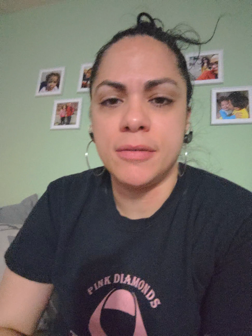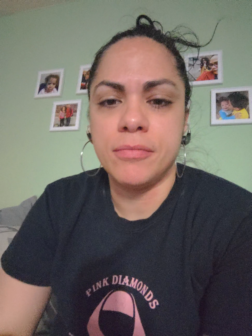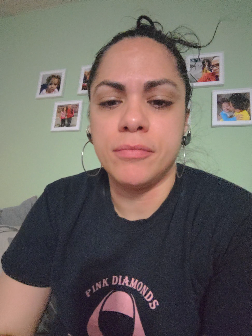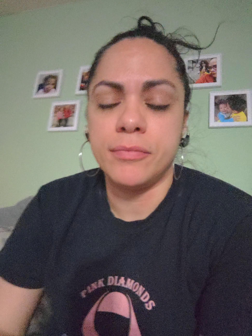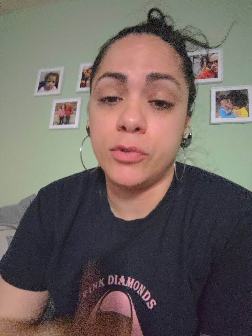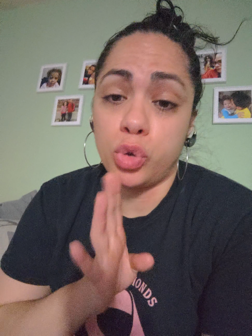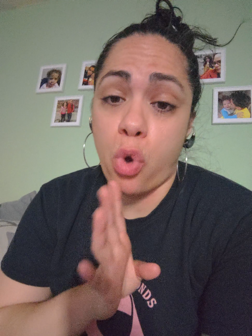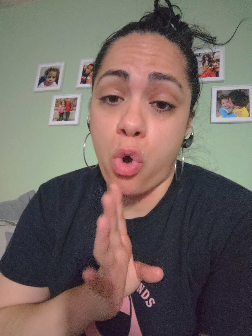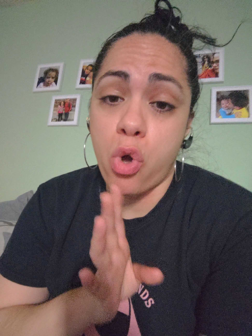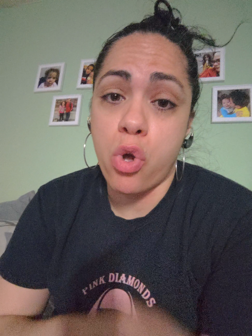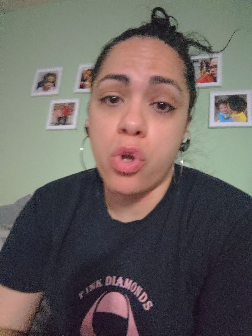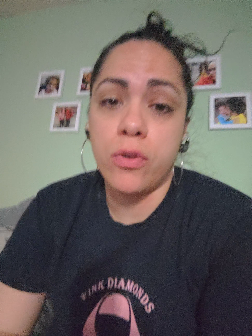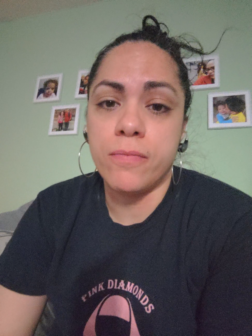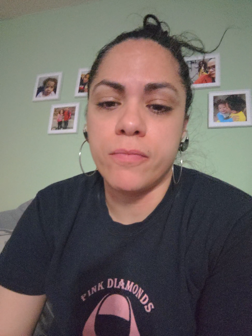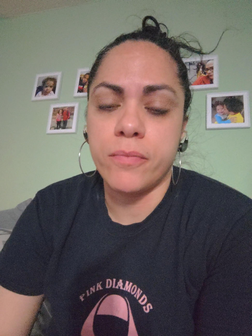talk